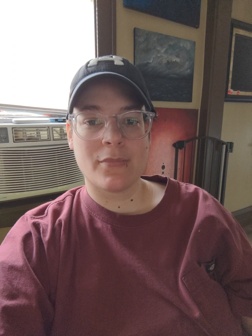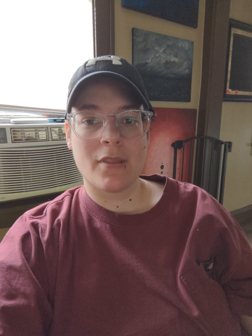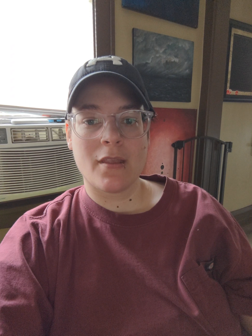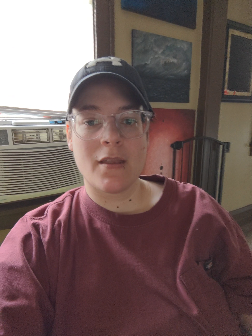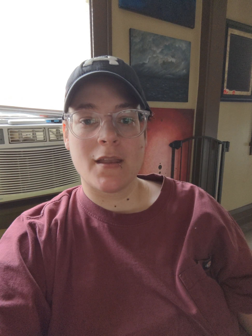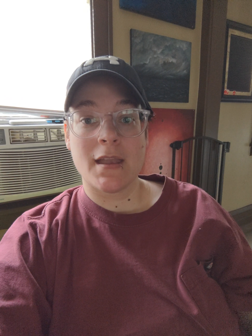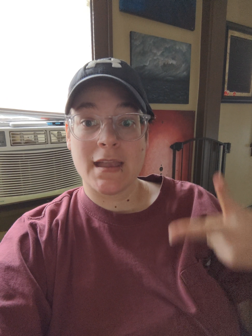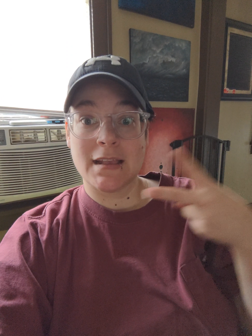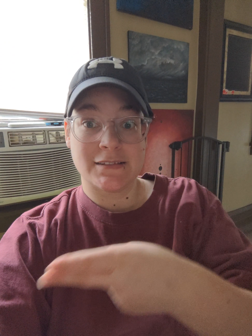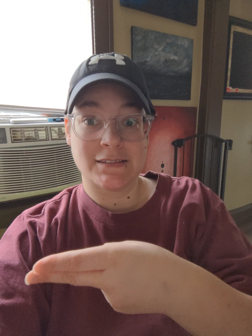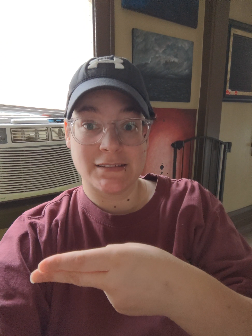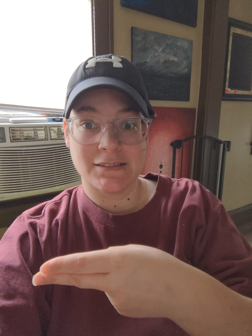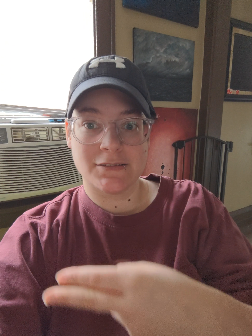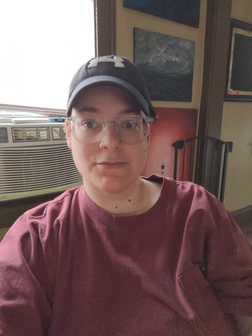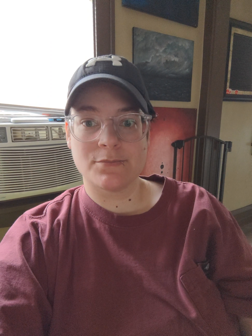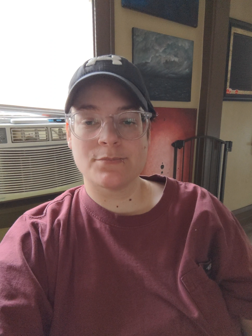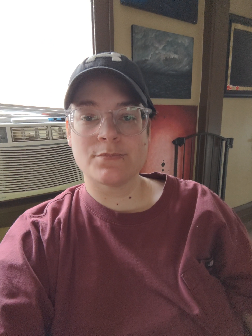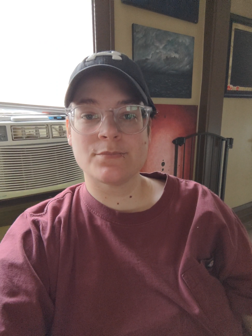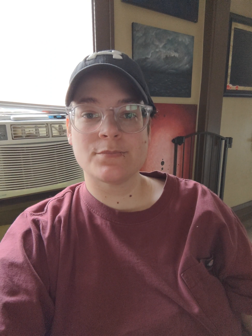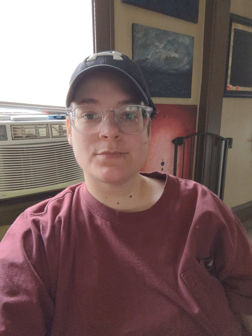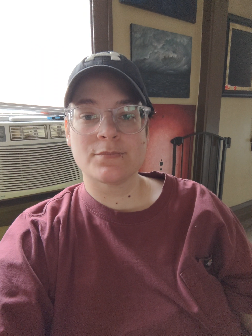cut